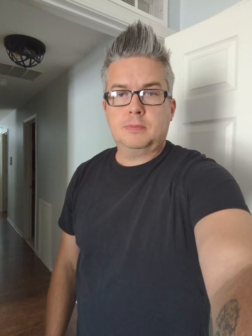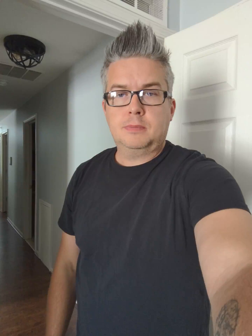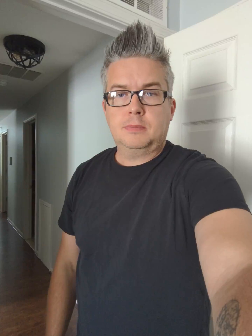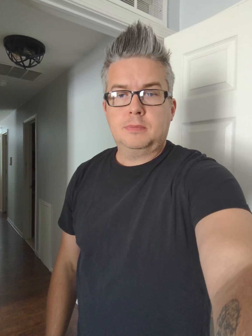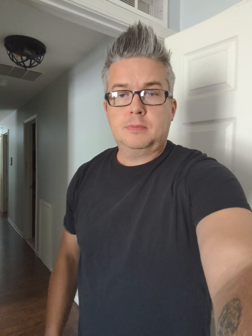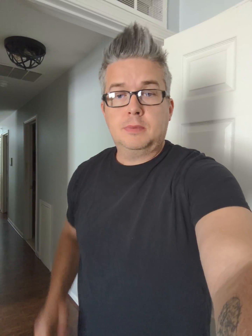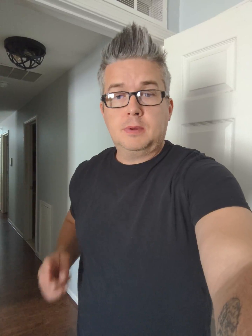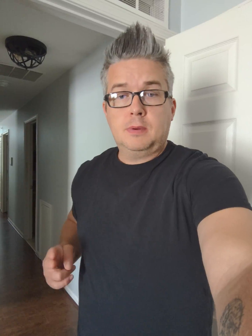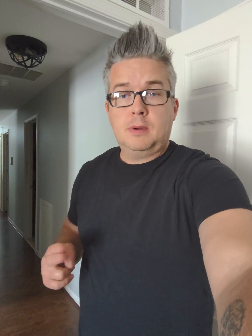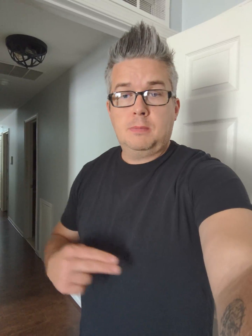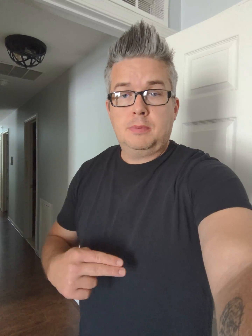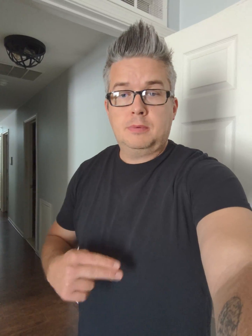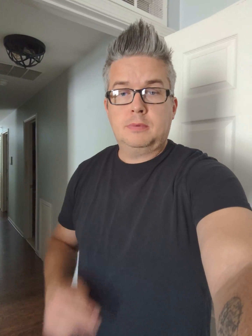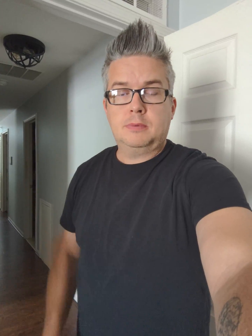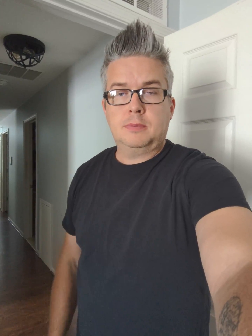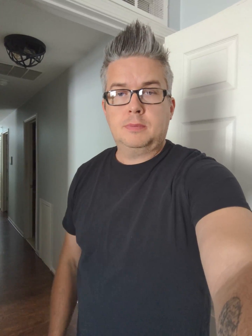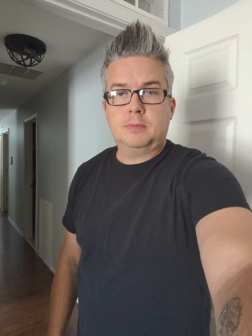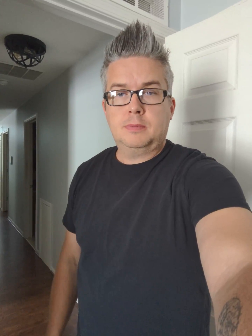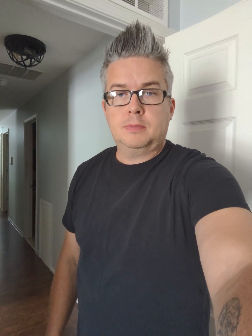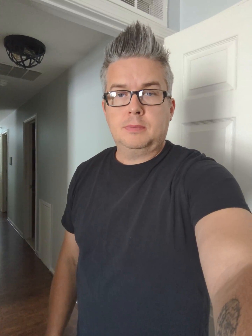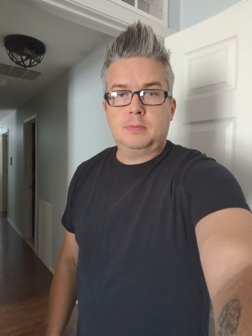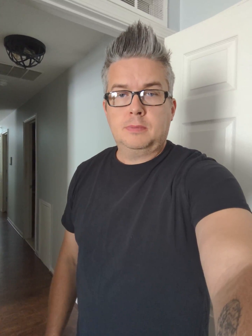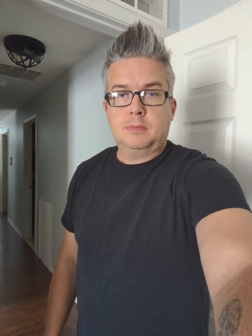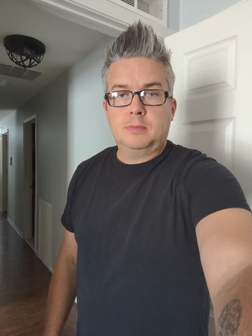belt